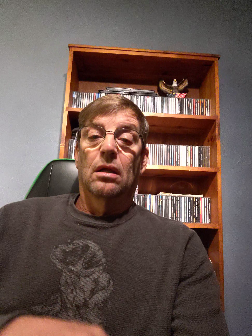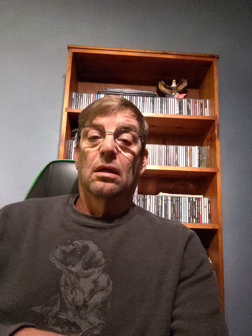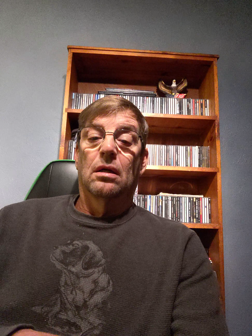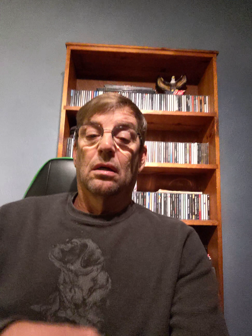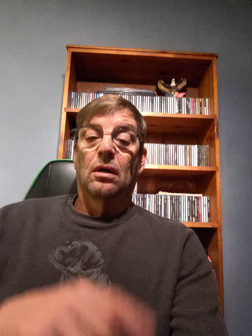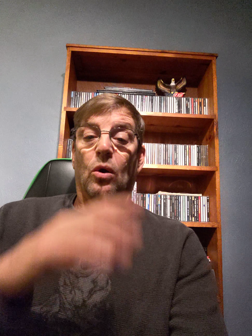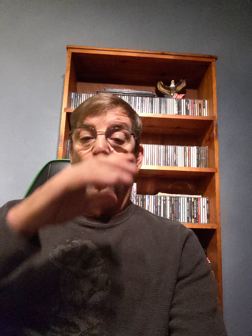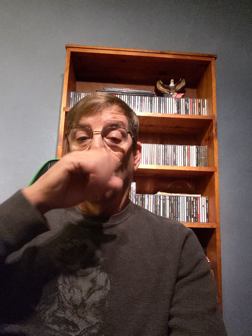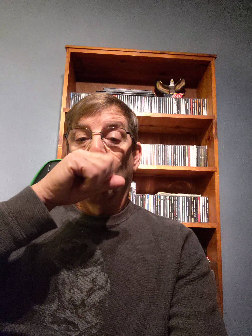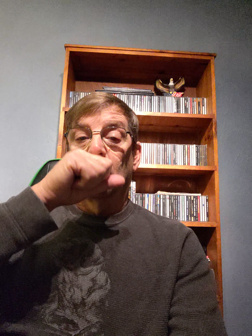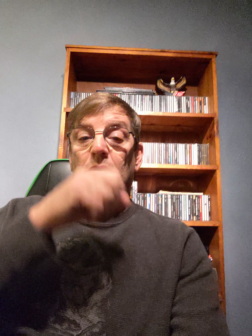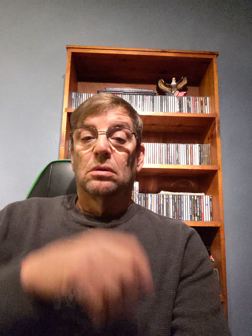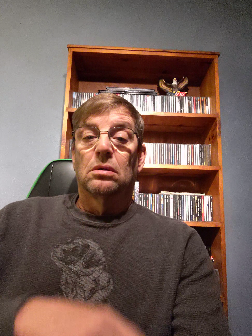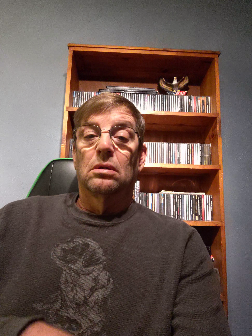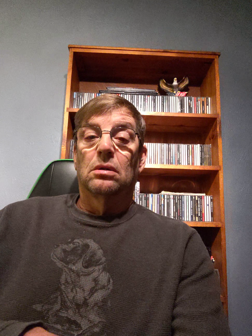orange